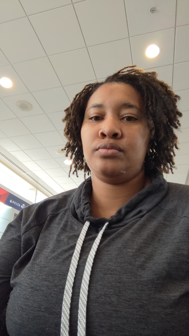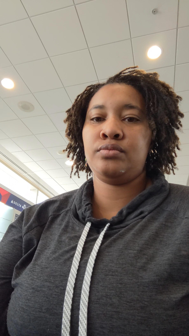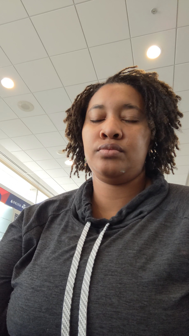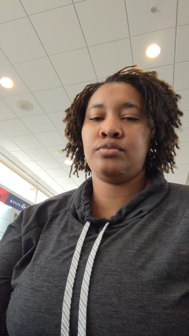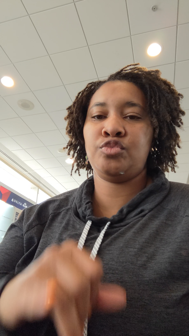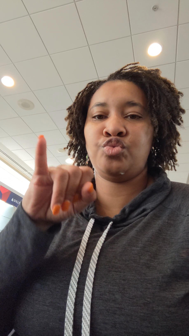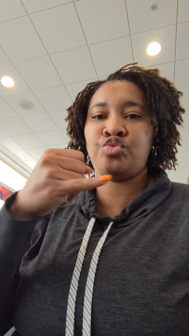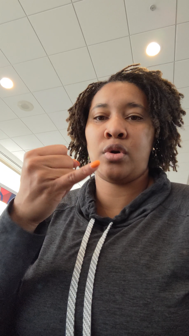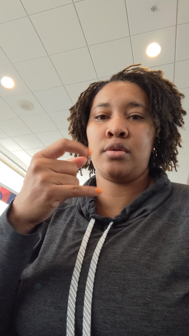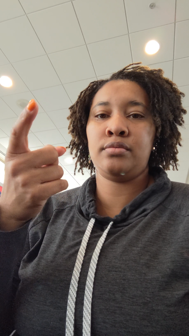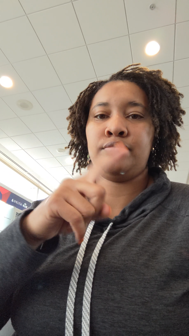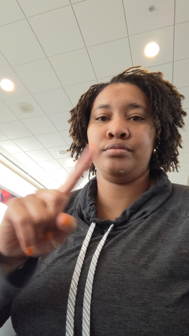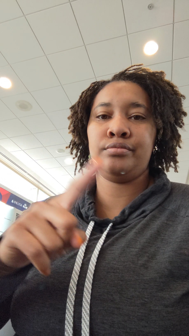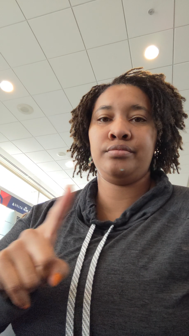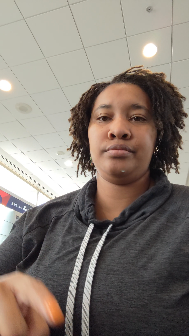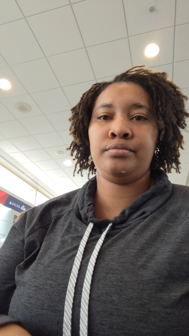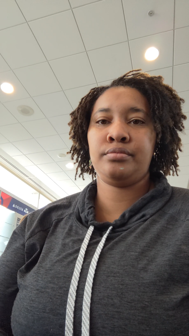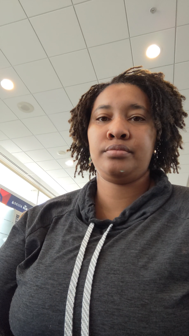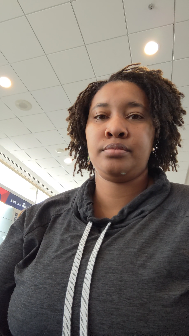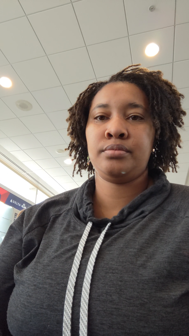jelly